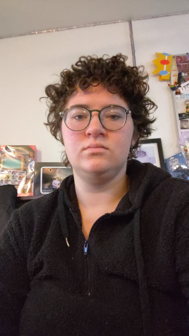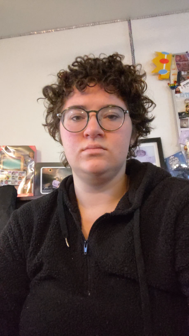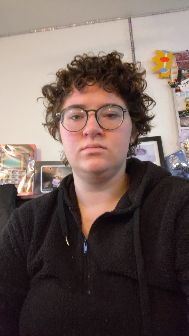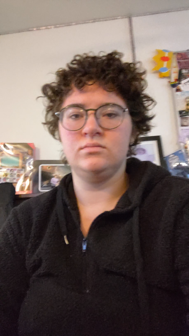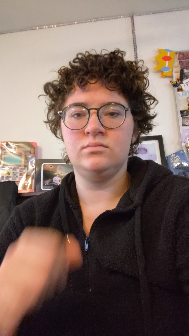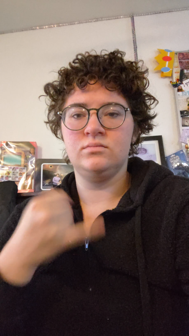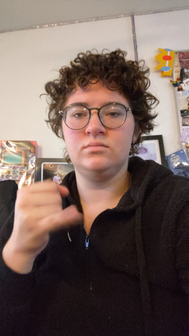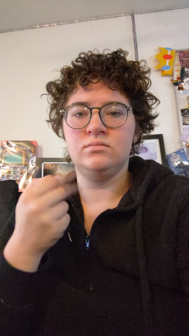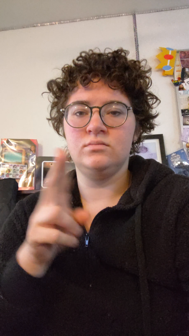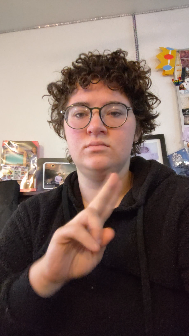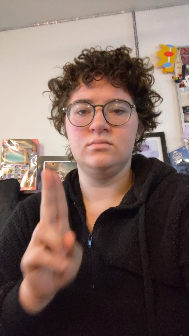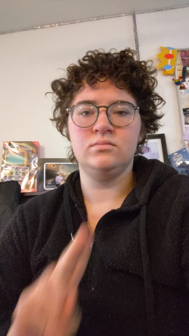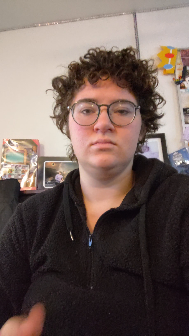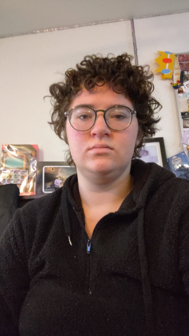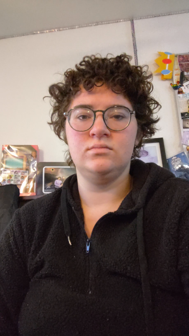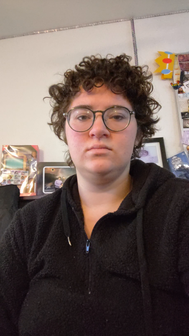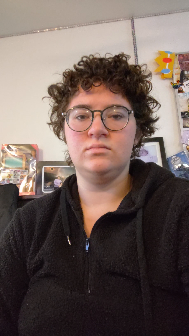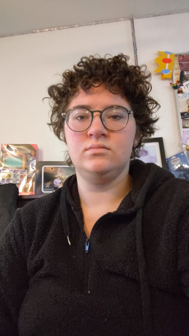jelly